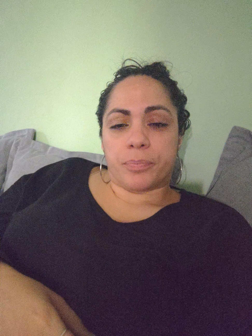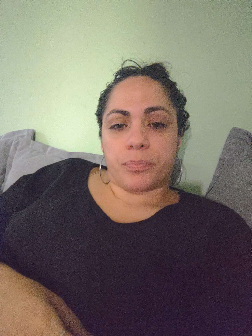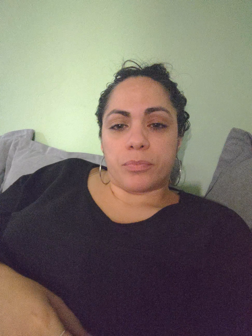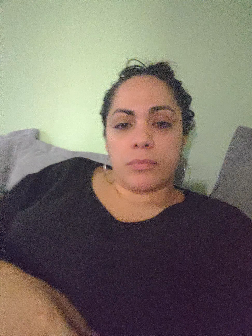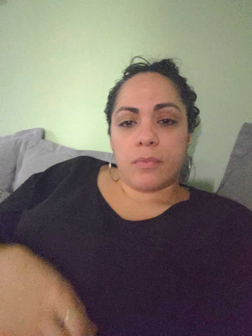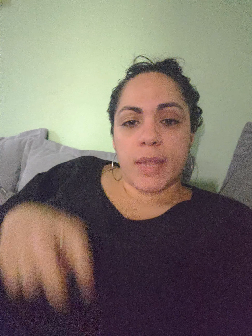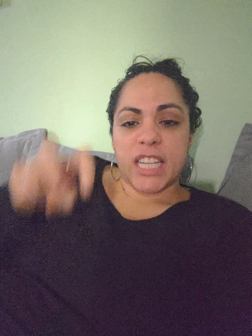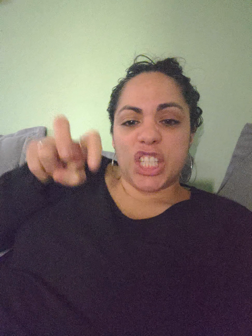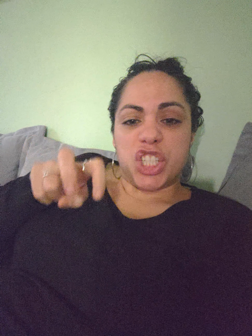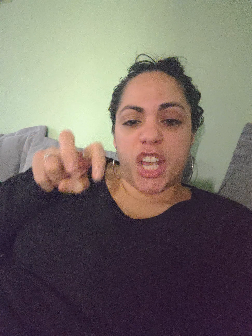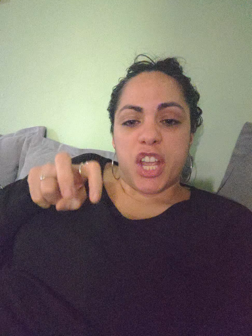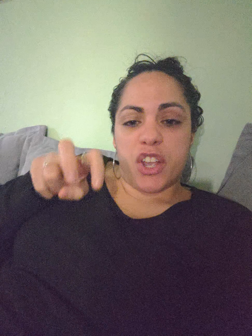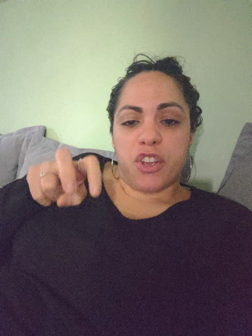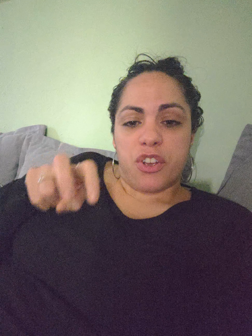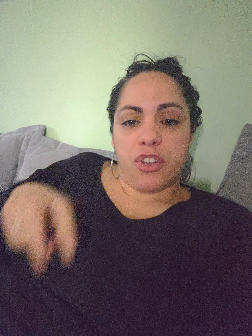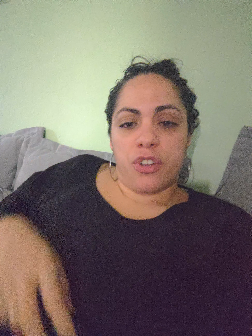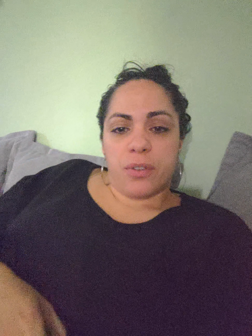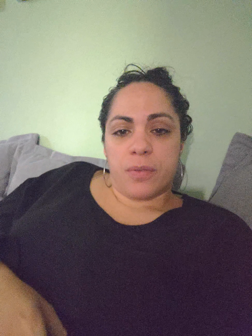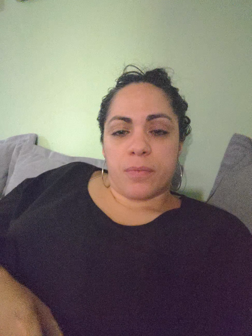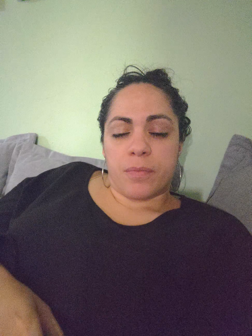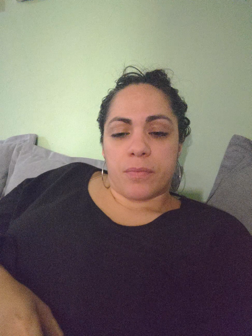chair